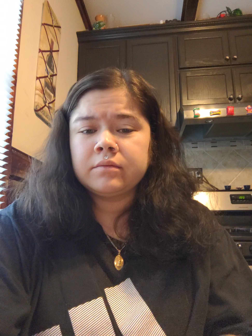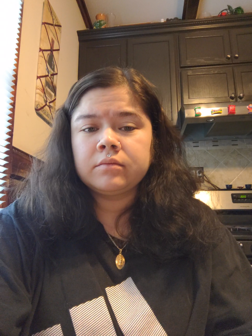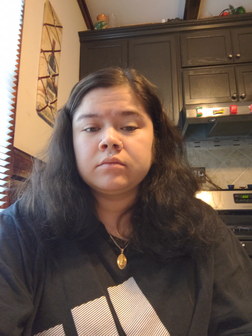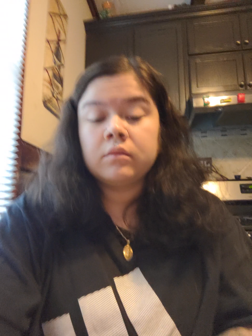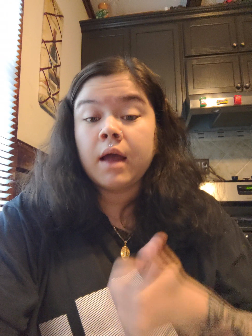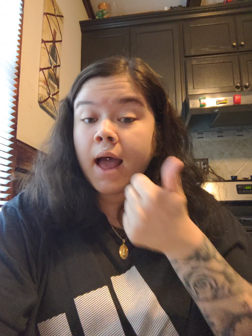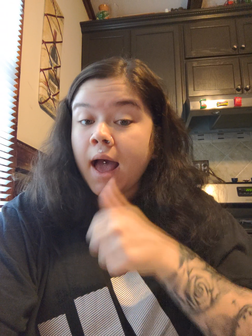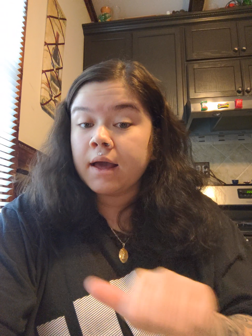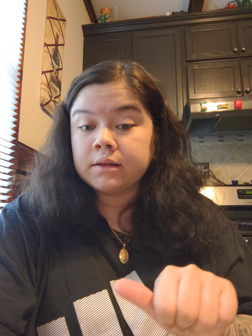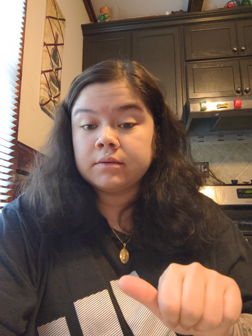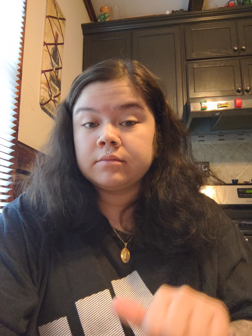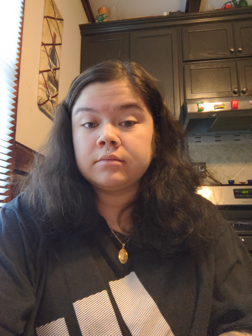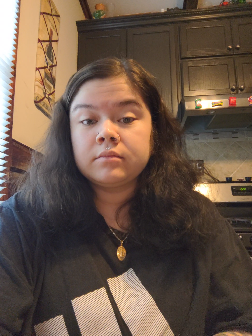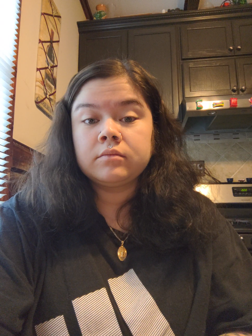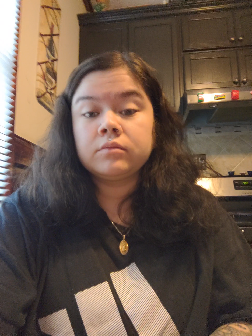any